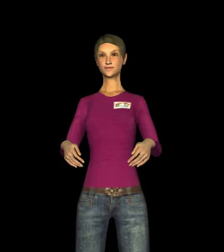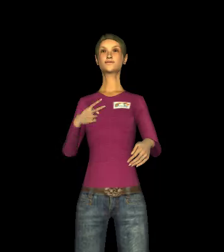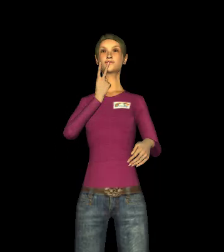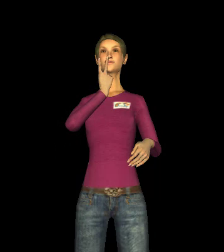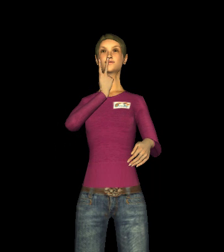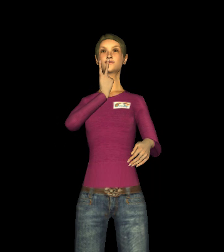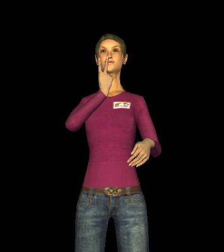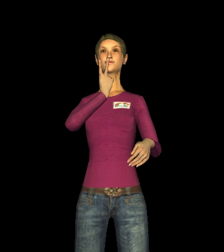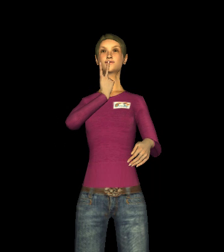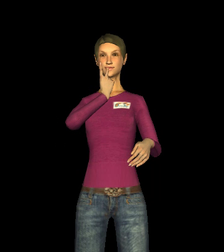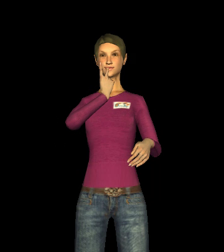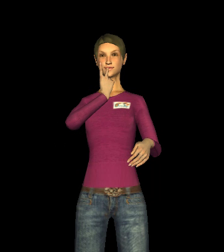يدخن